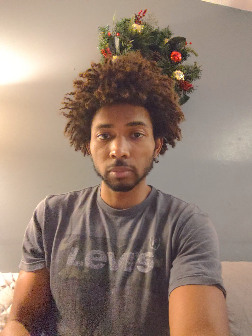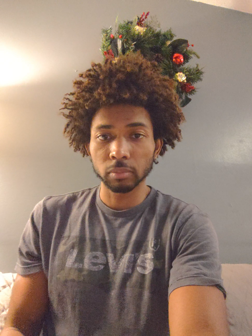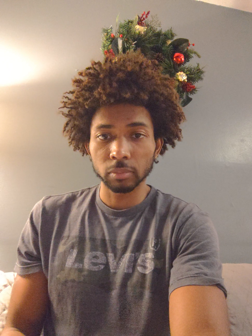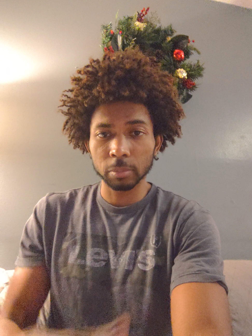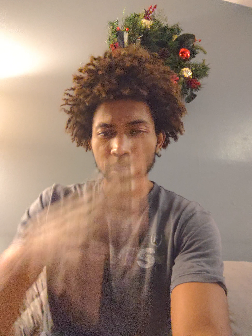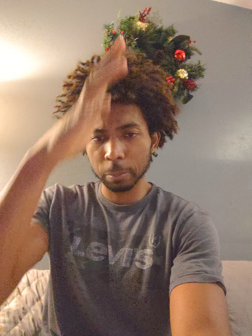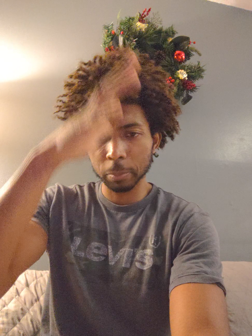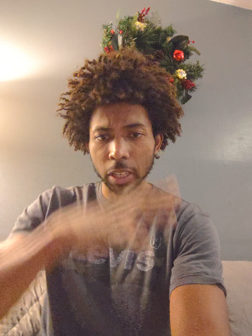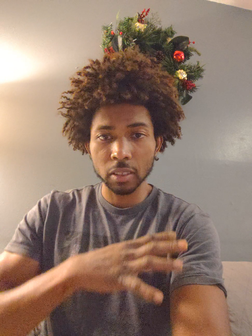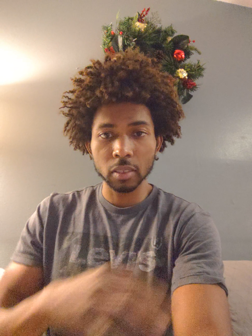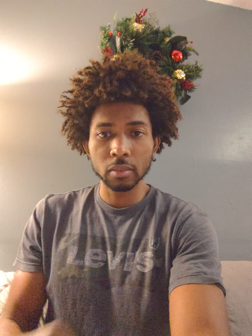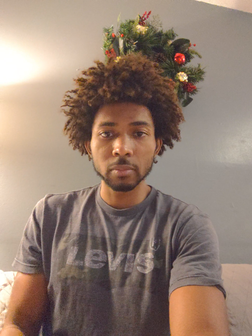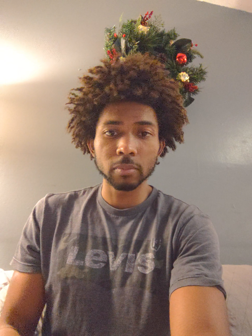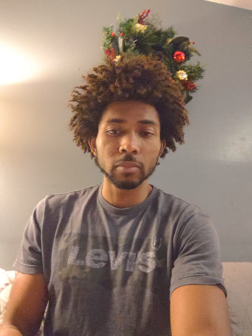man